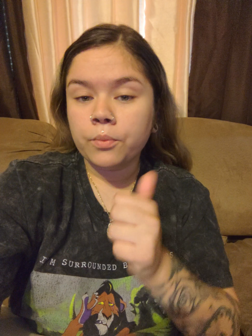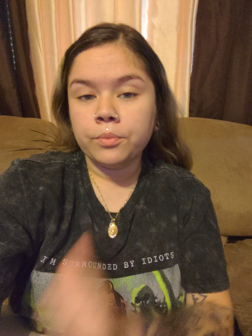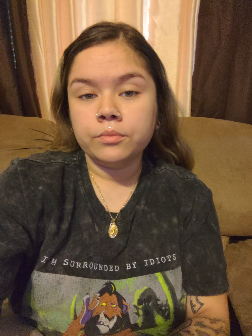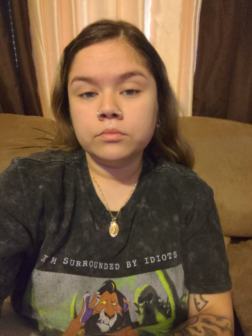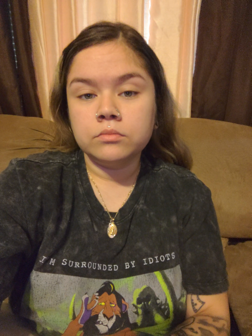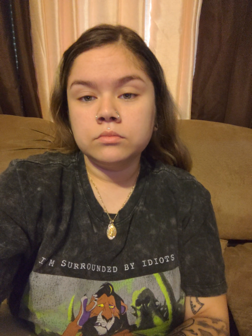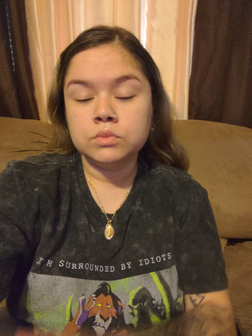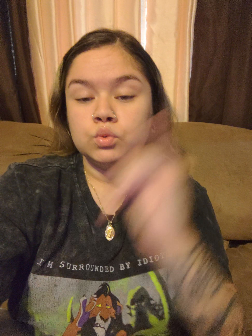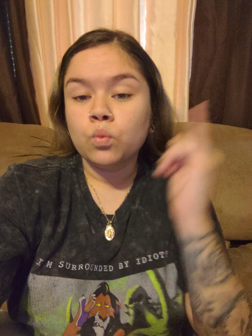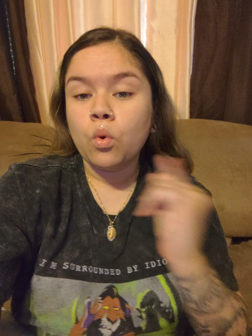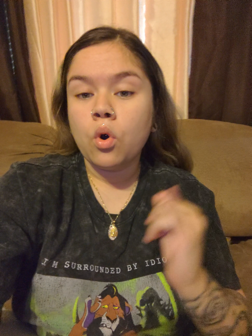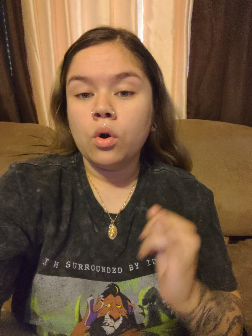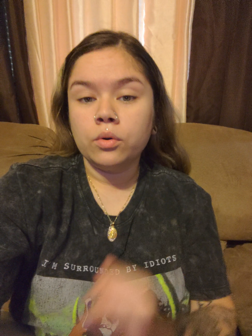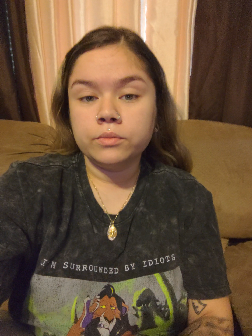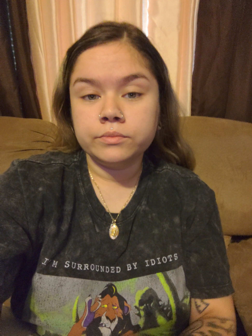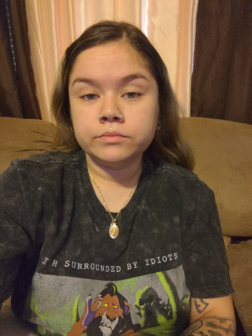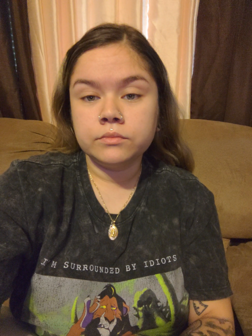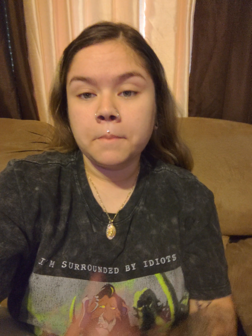draw